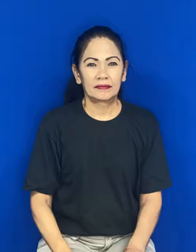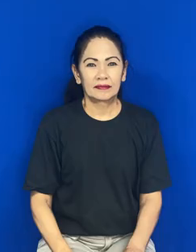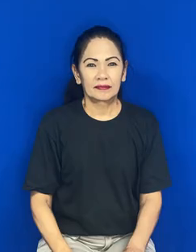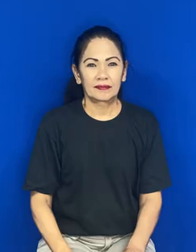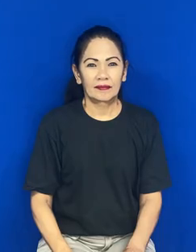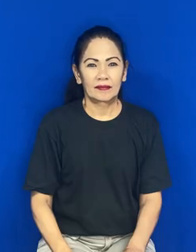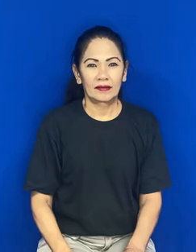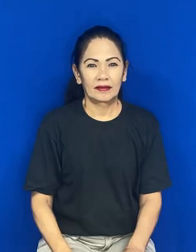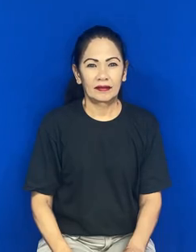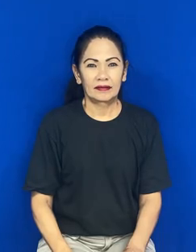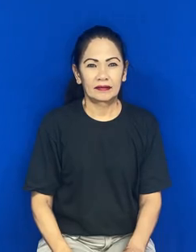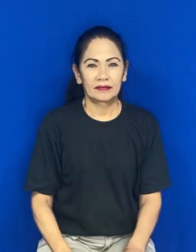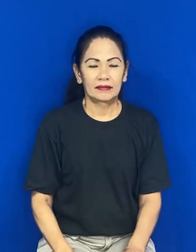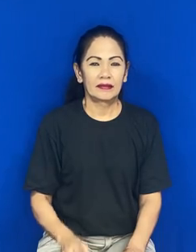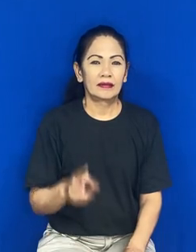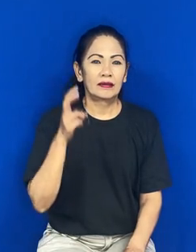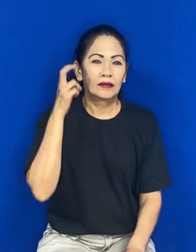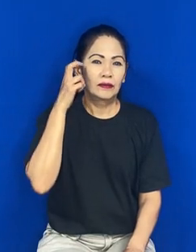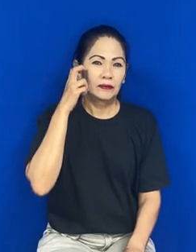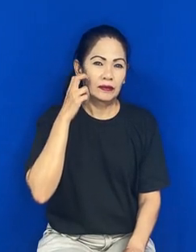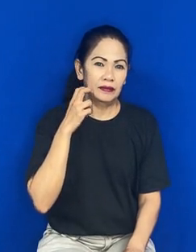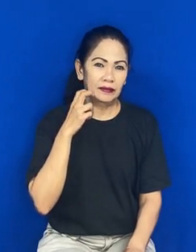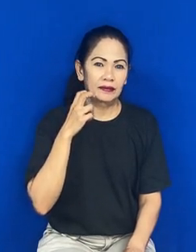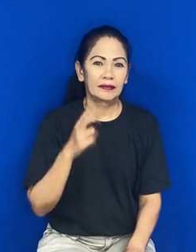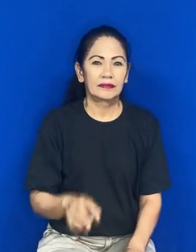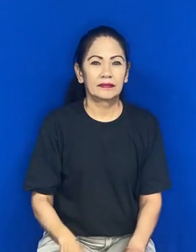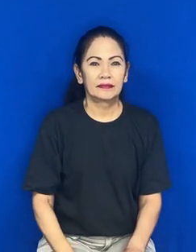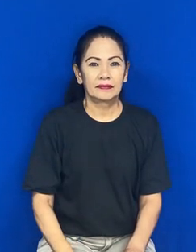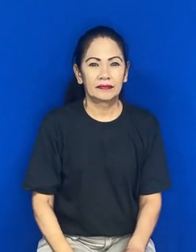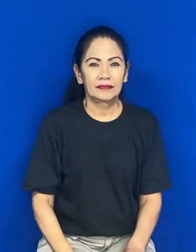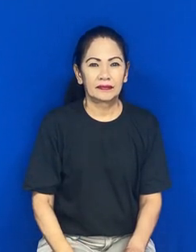wine